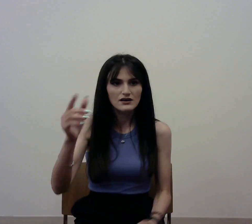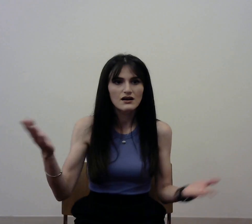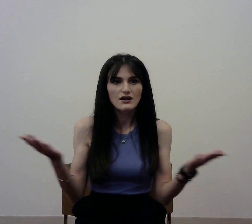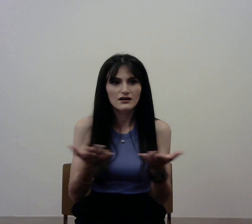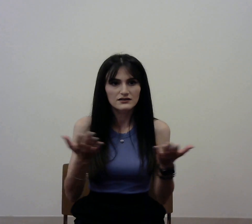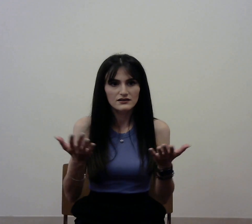necə